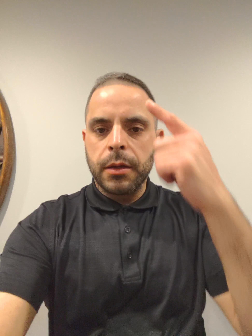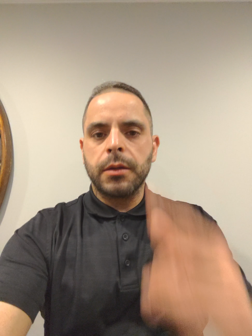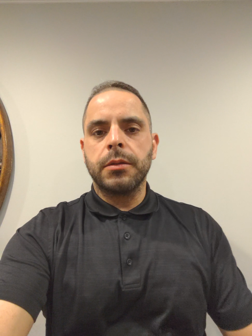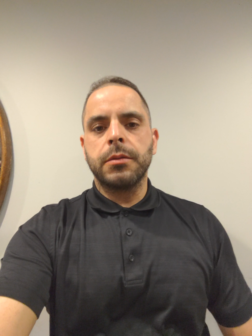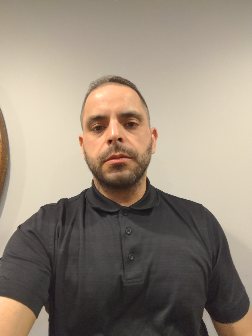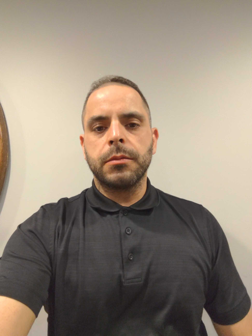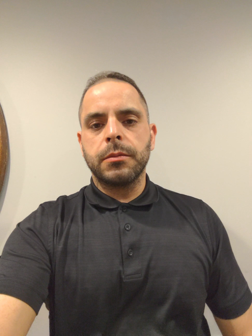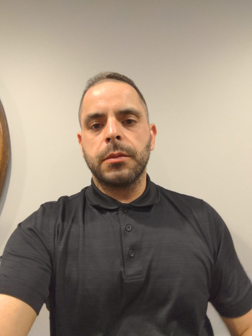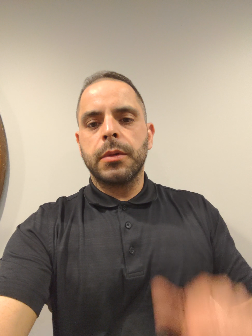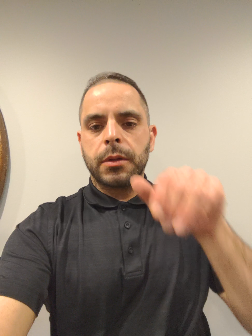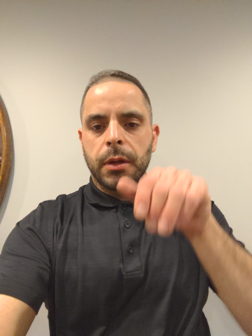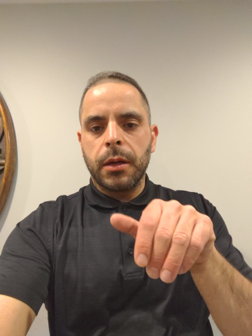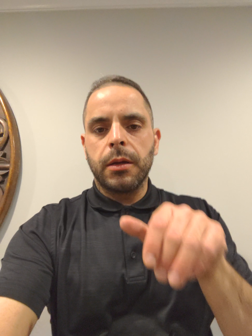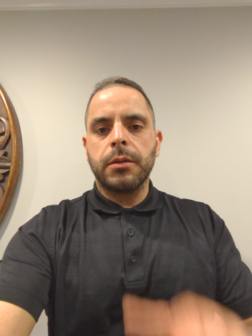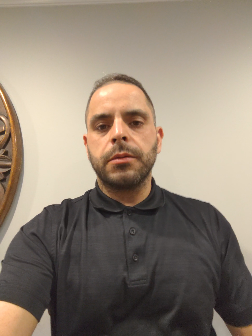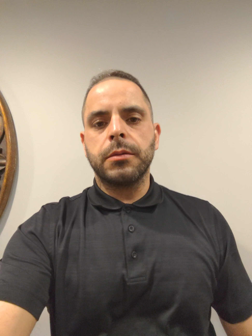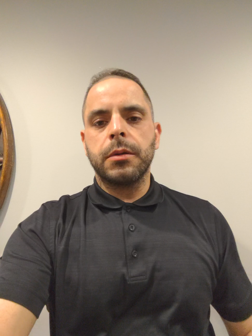night